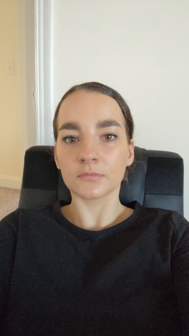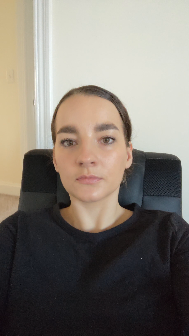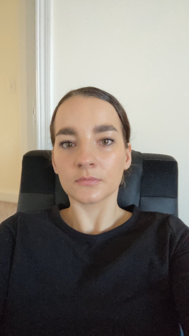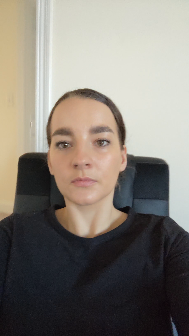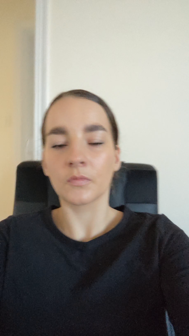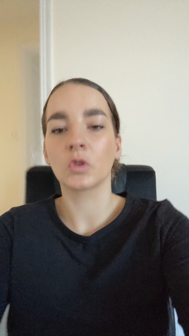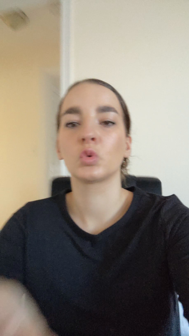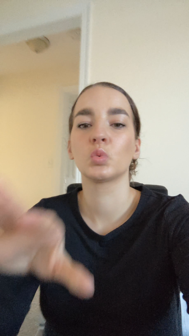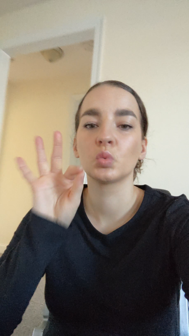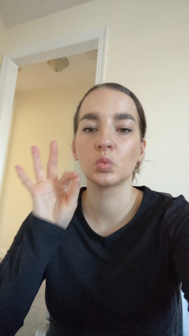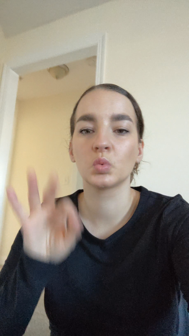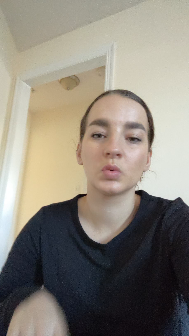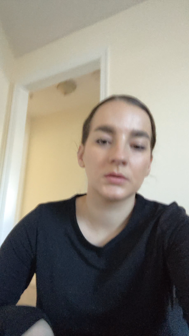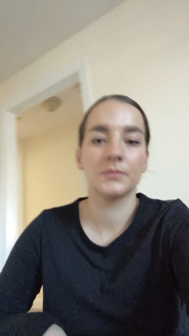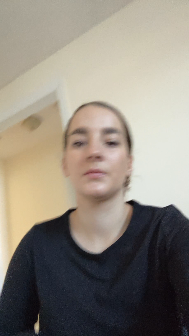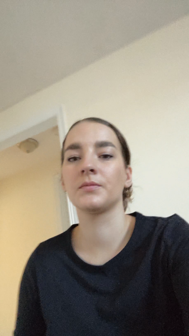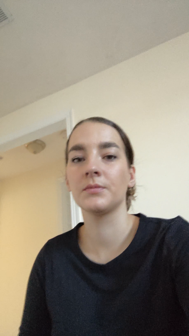choose